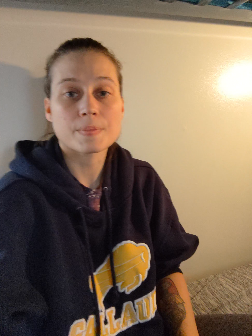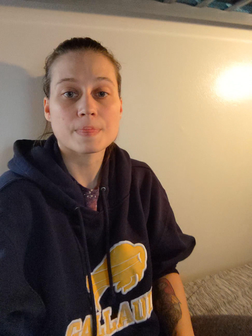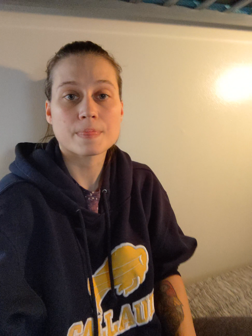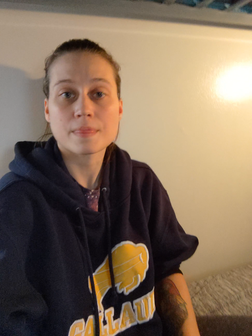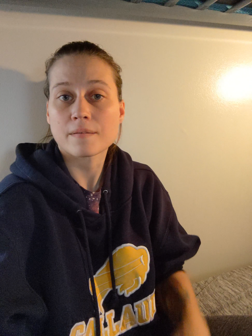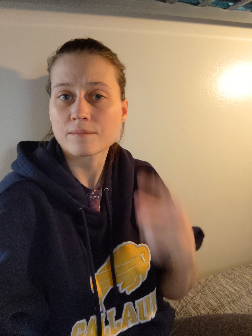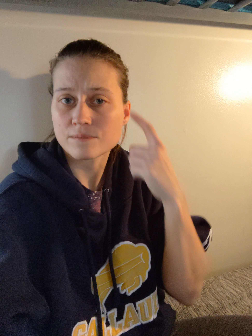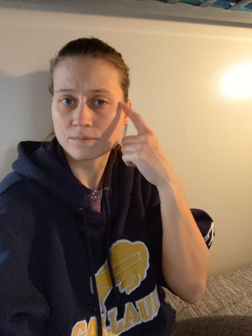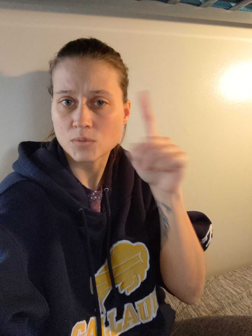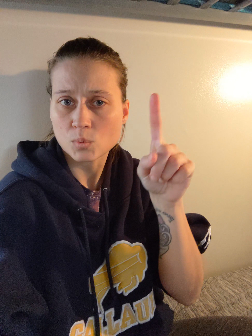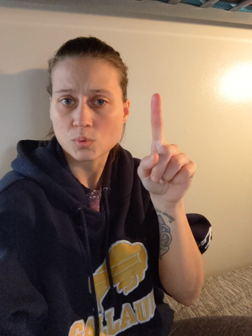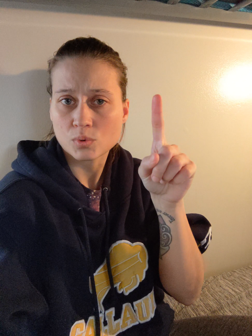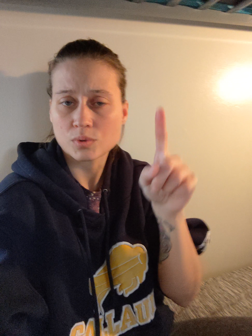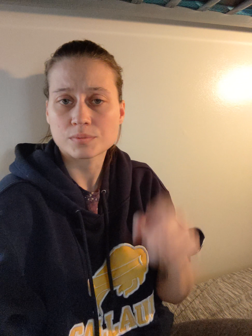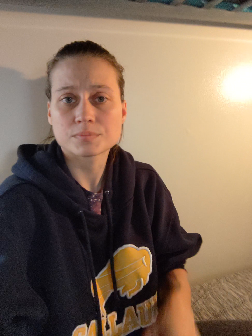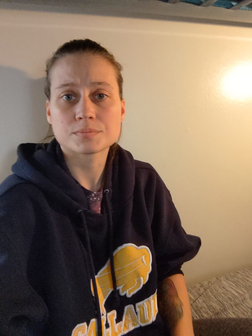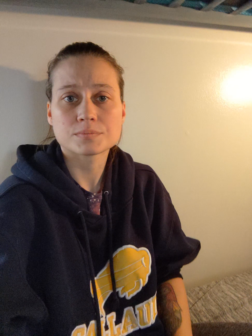for